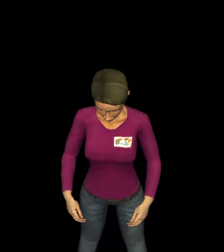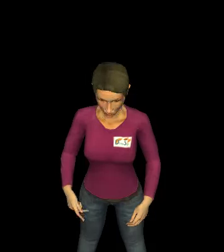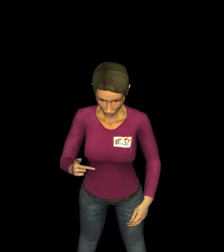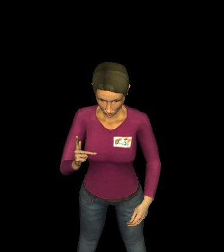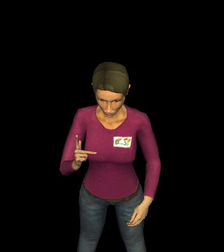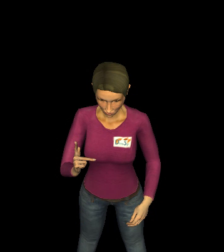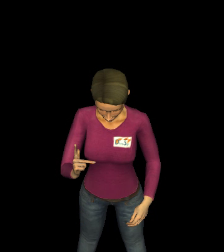كيلومتر